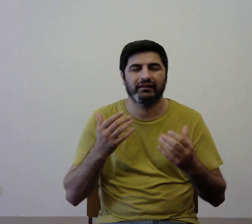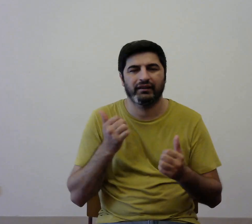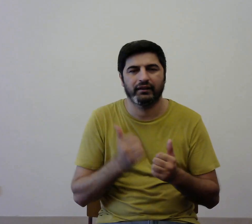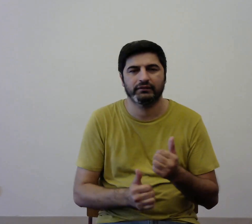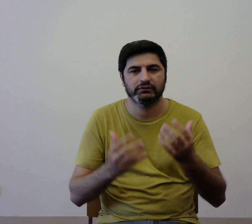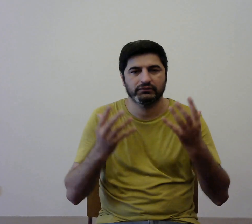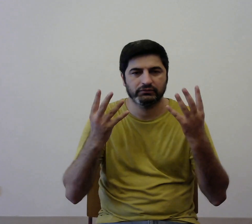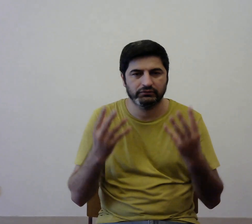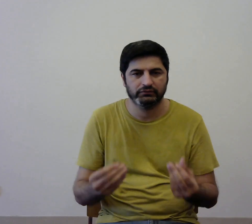hər gün